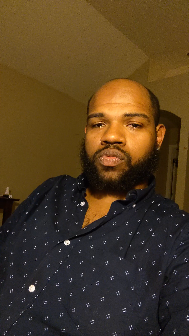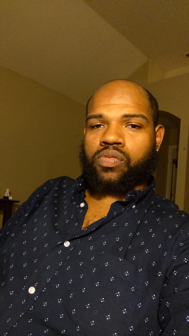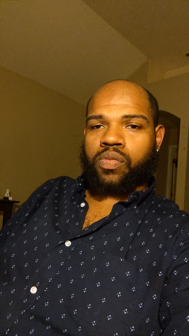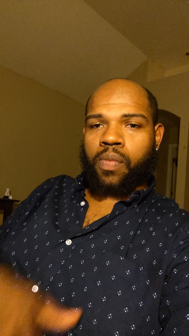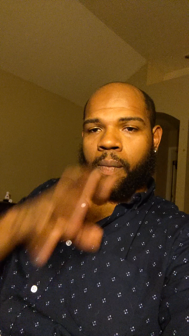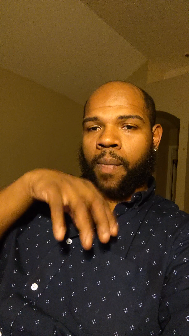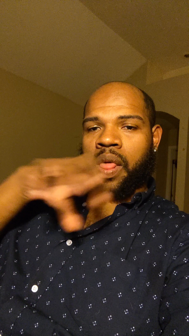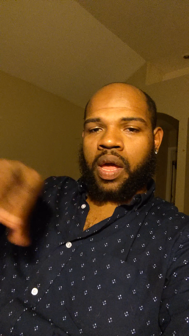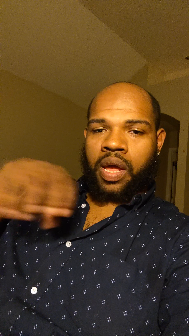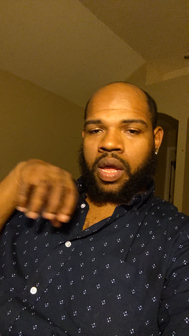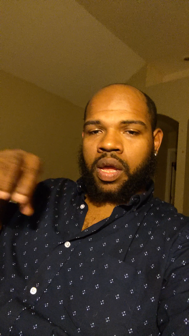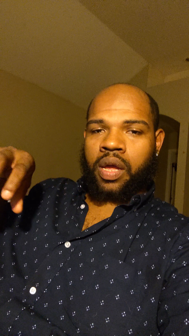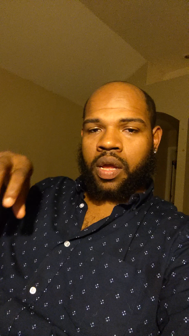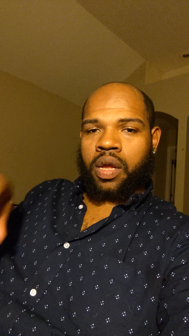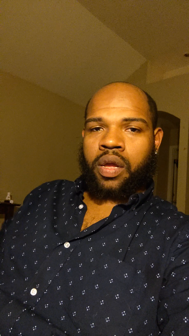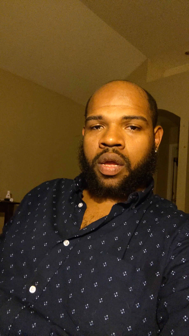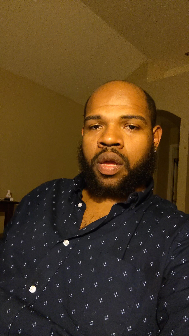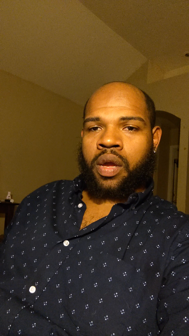block